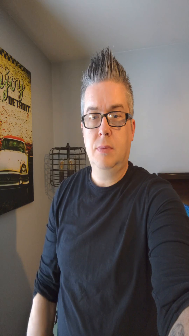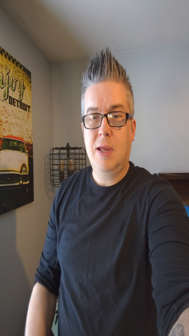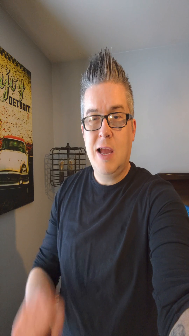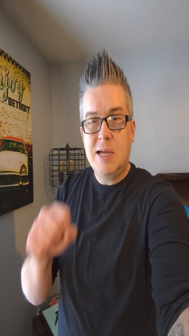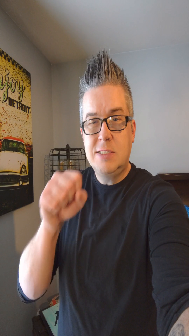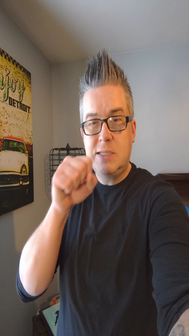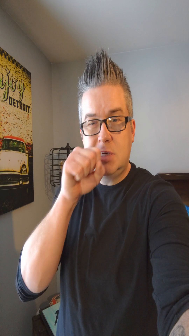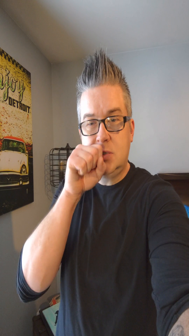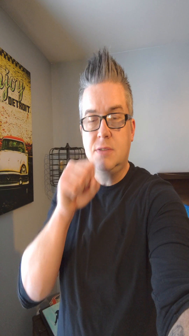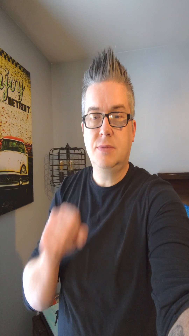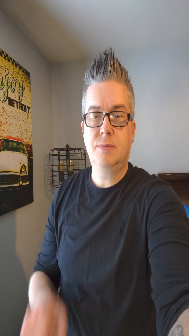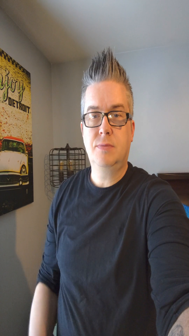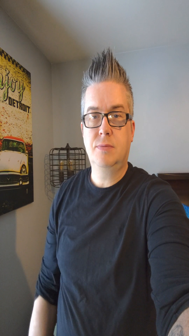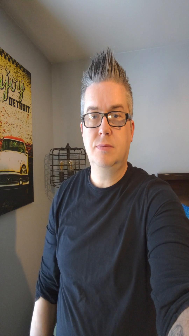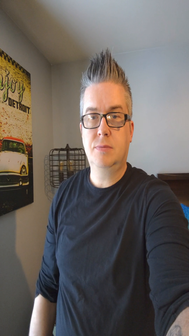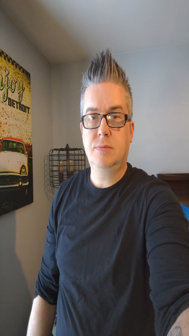carrot